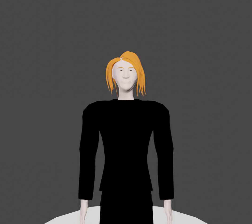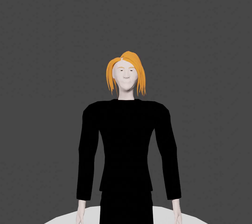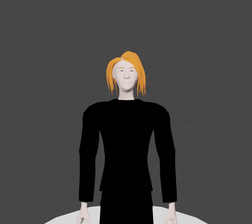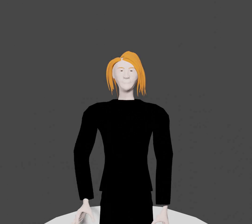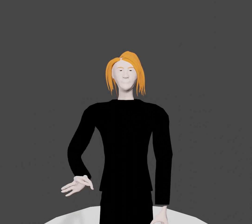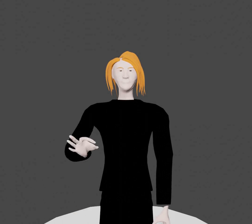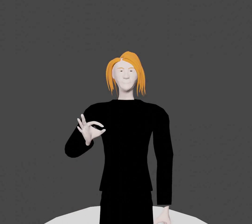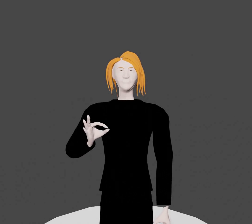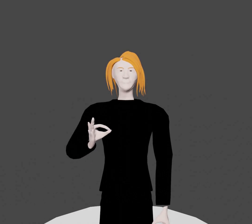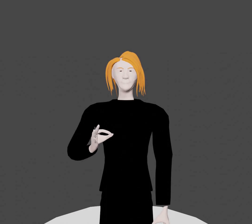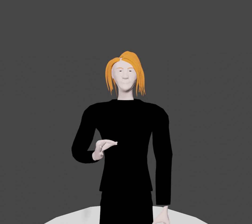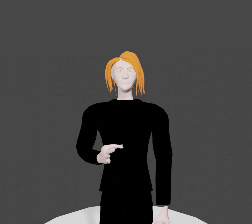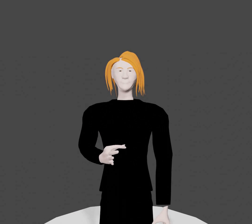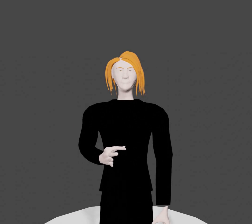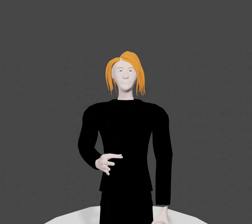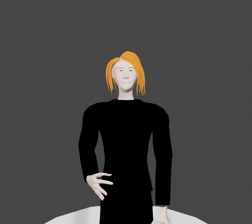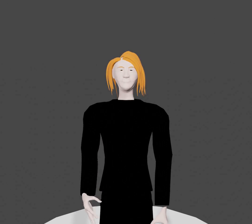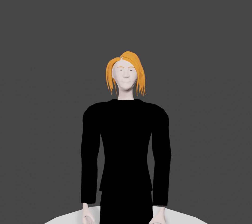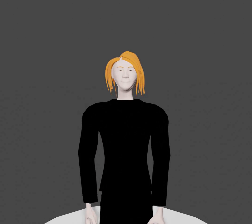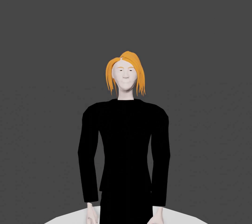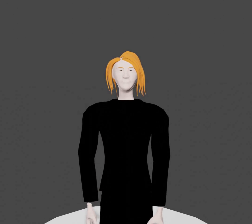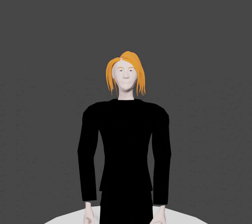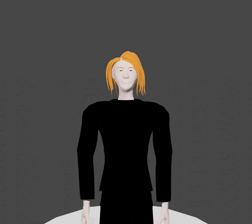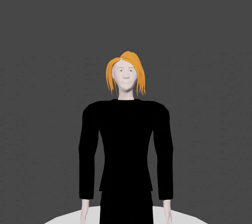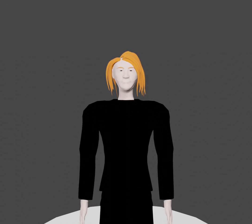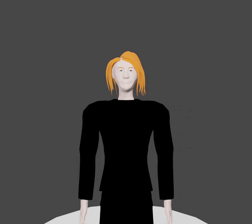Asshole